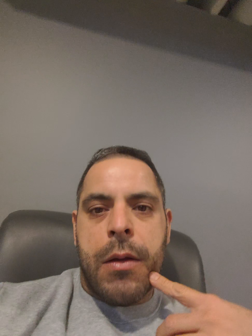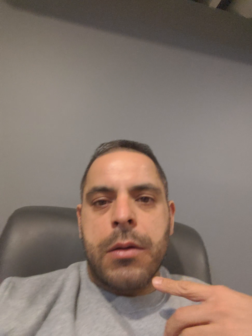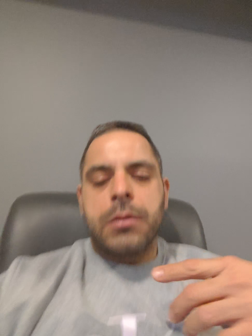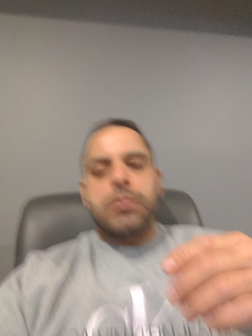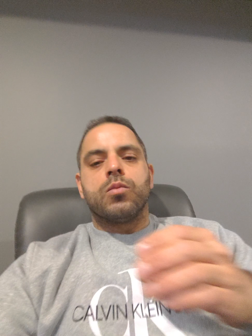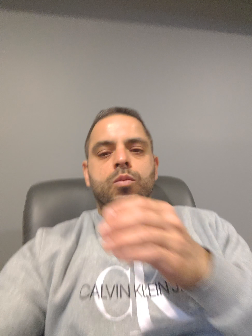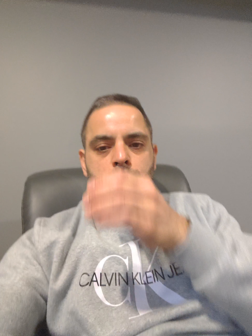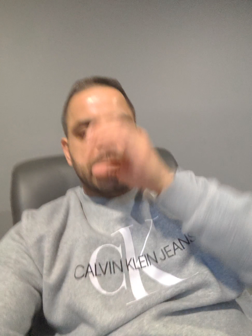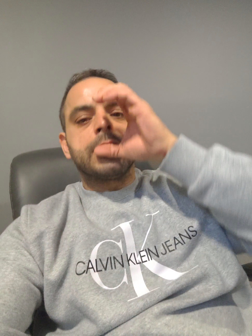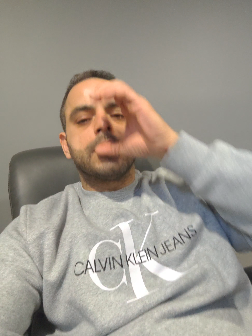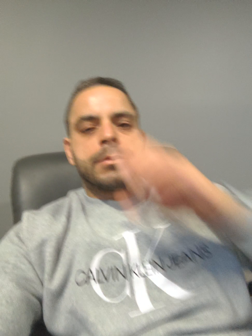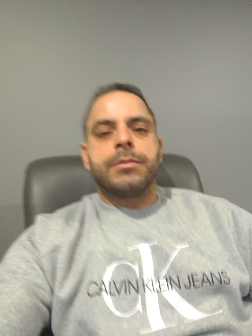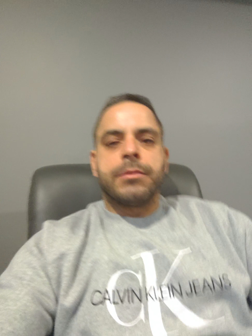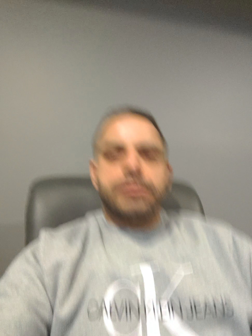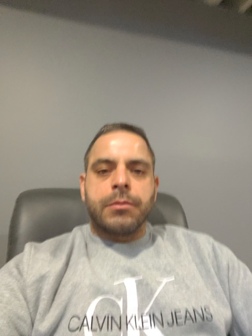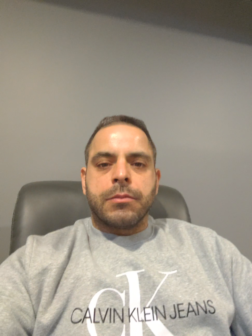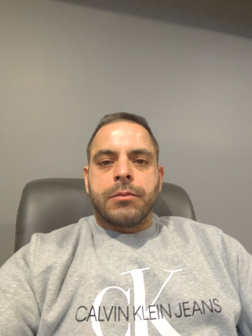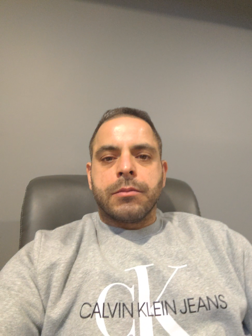drink